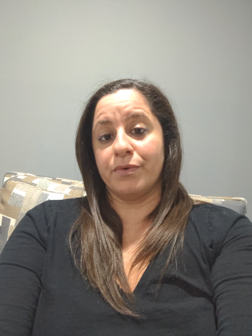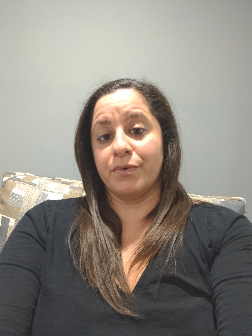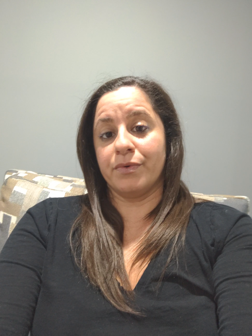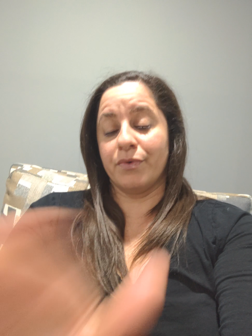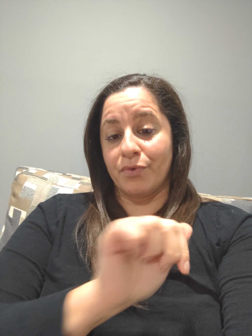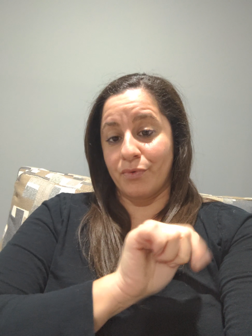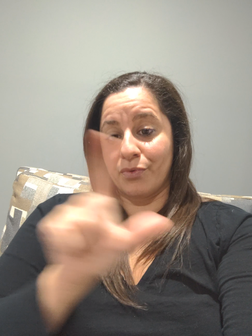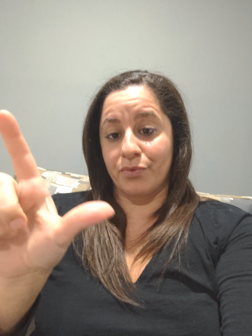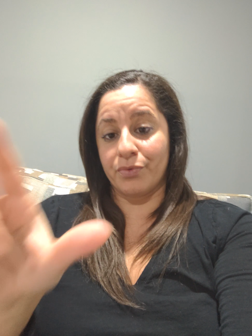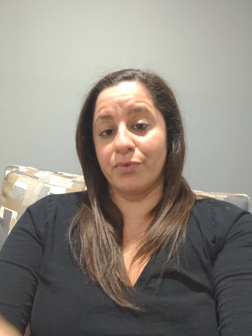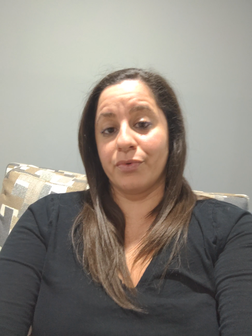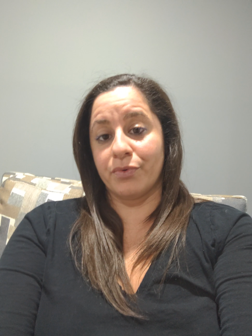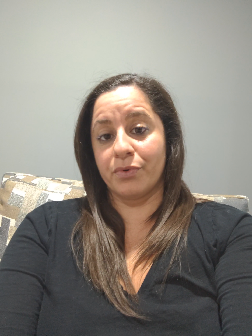all